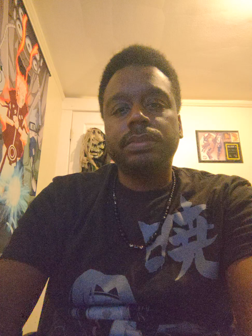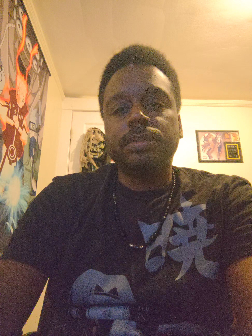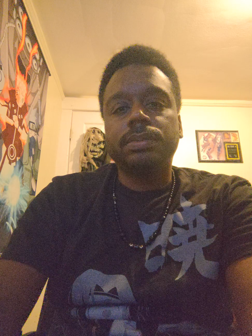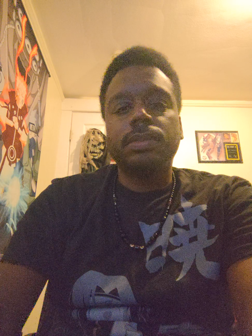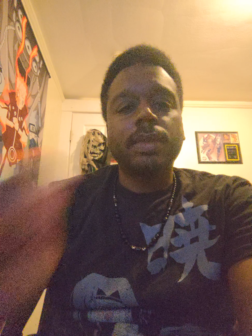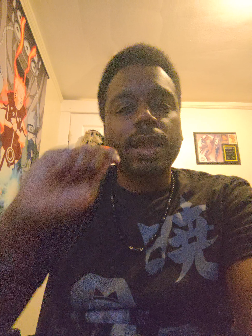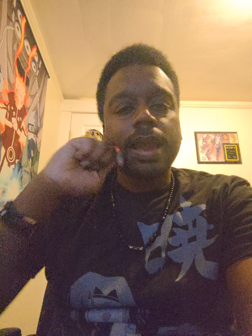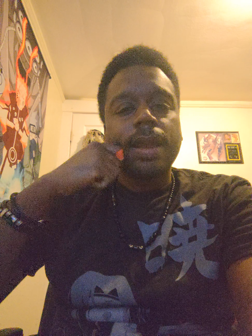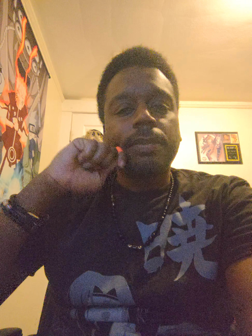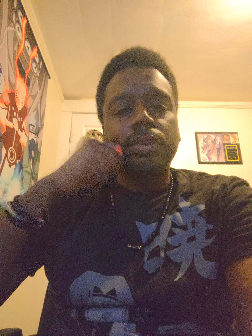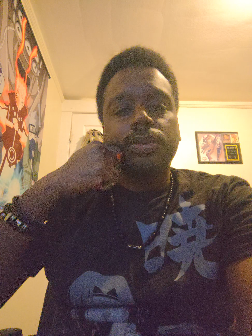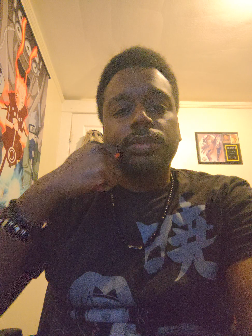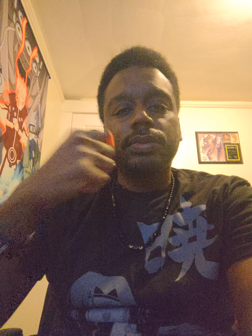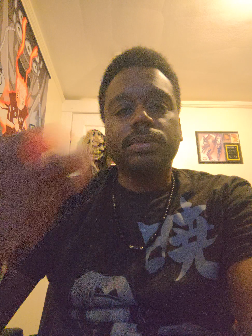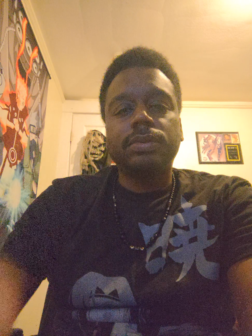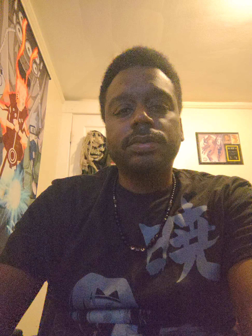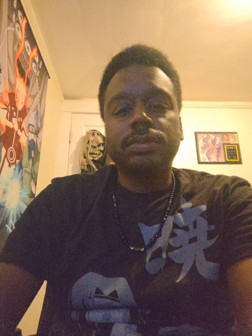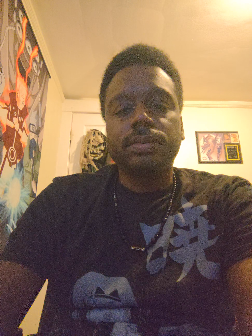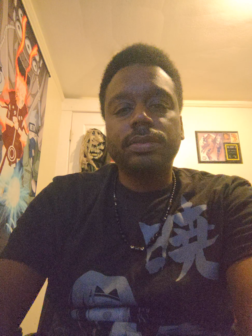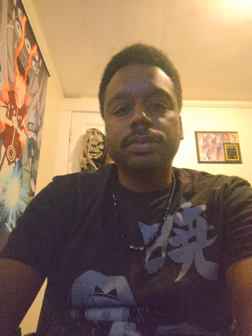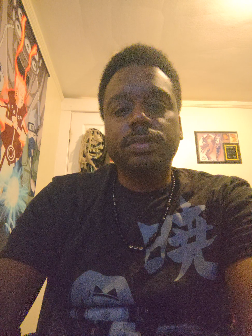apple